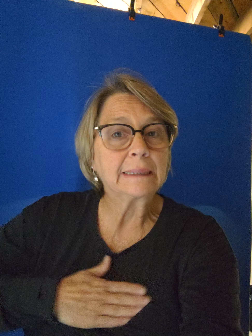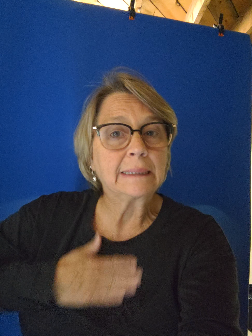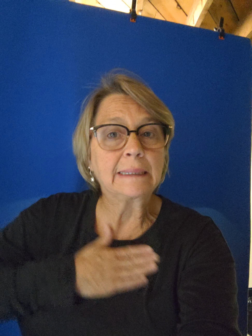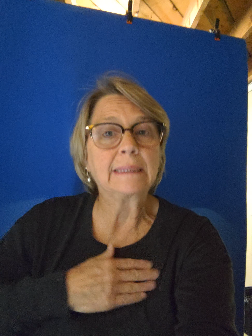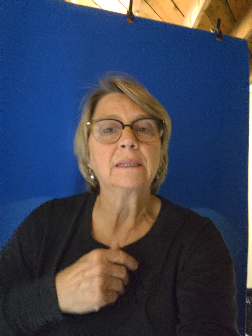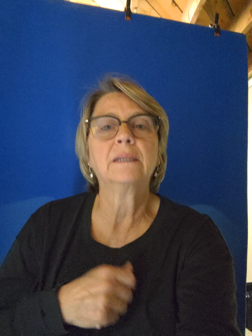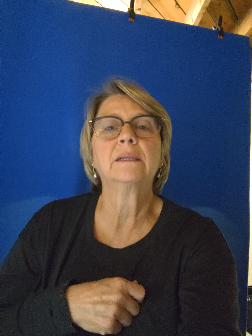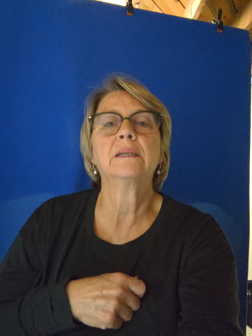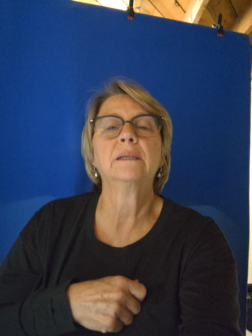please